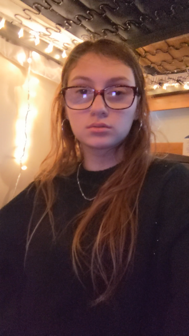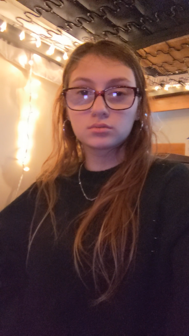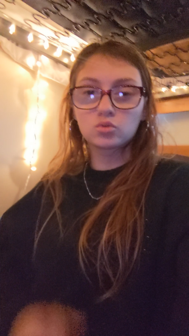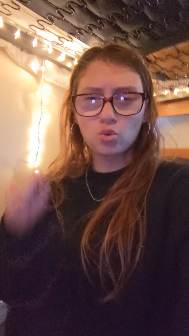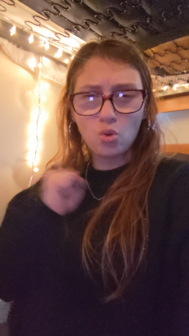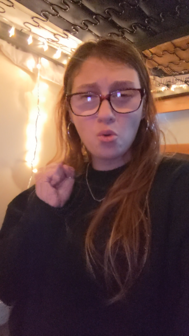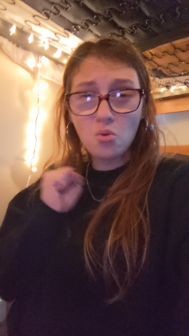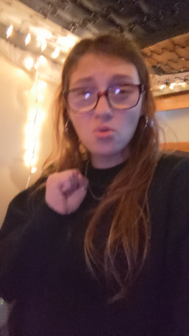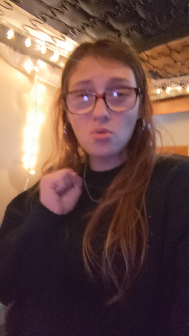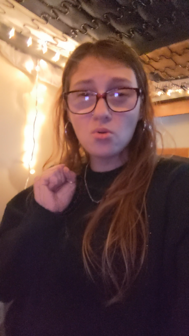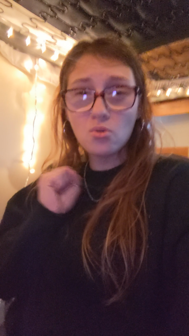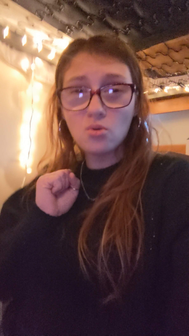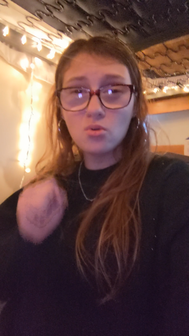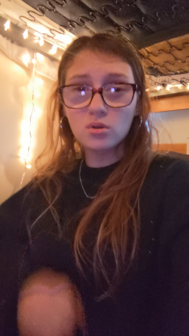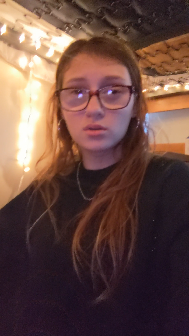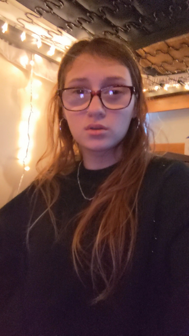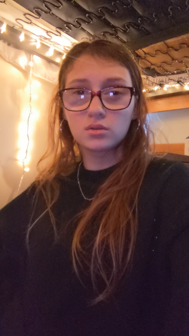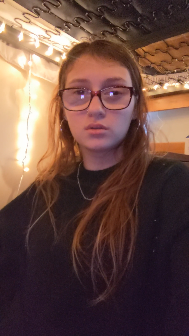cold